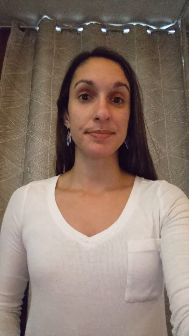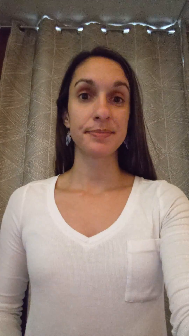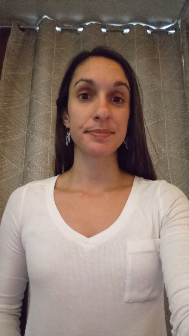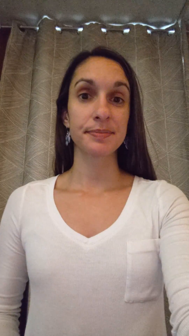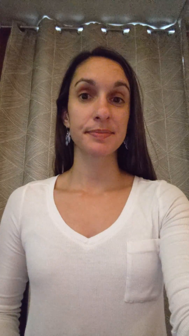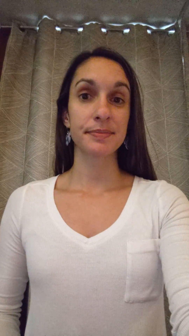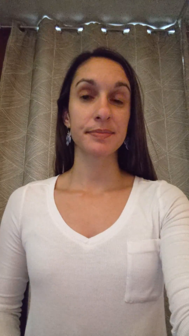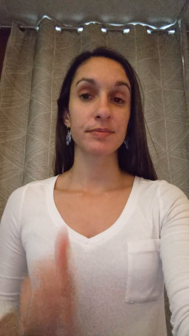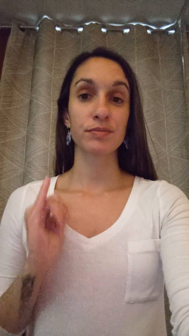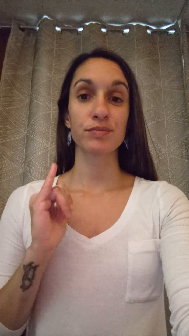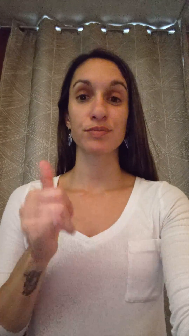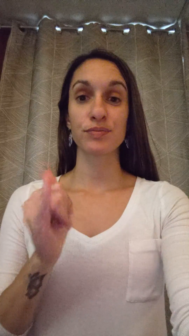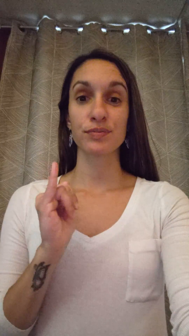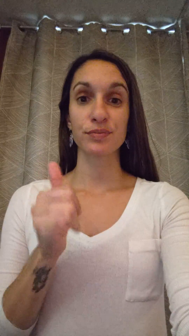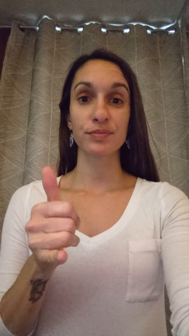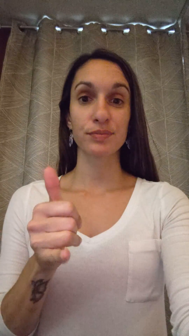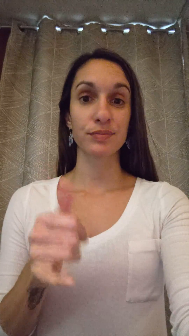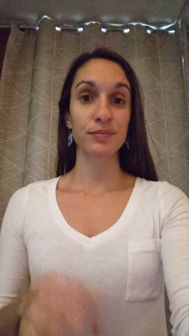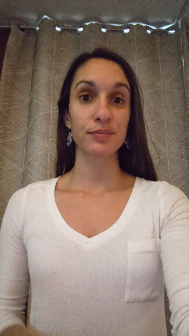rocking chair